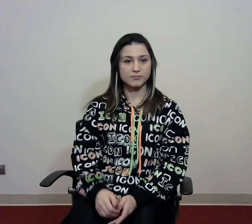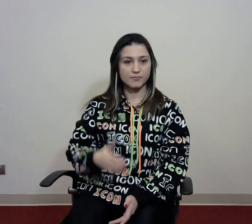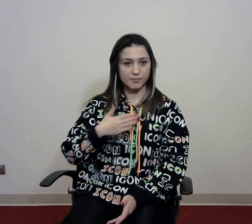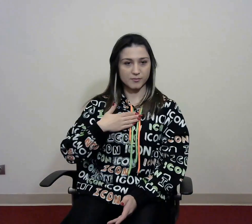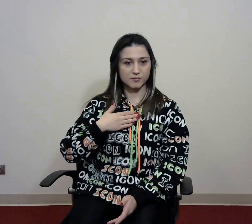mən